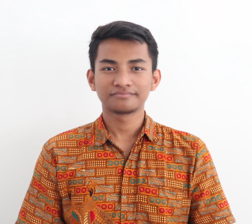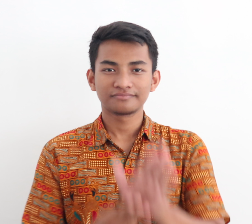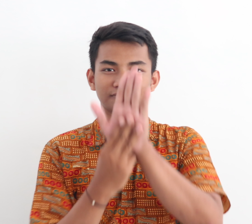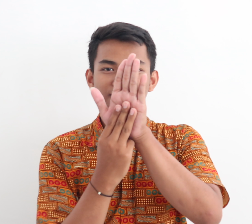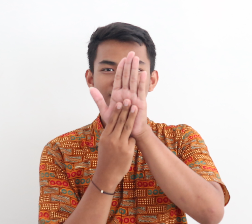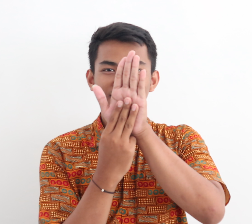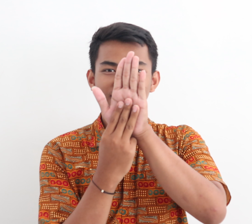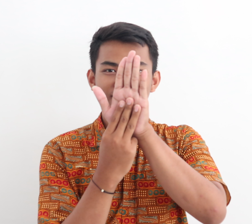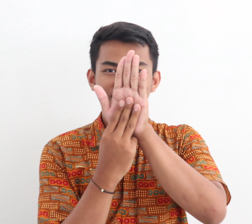M